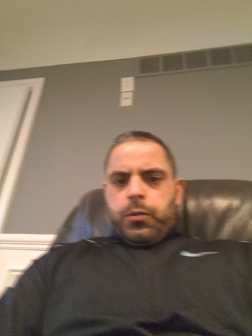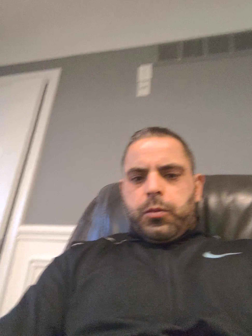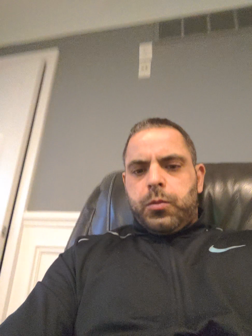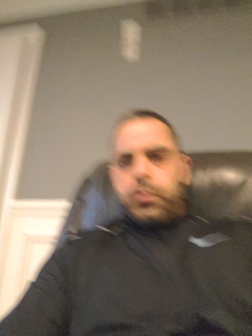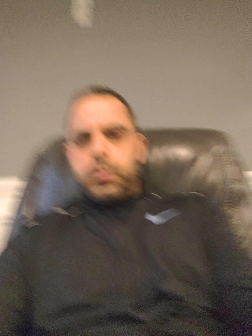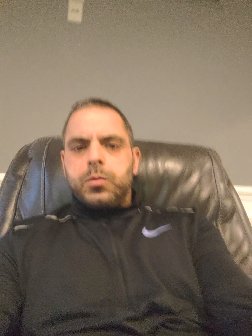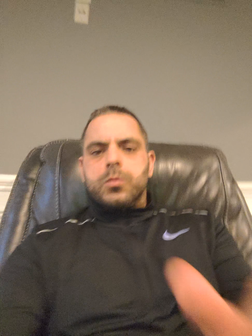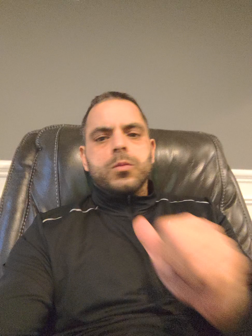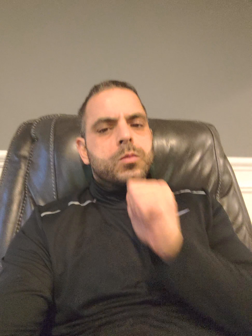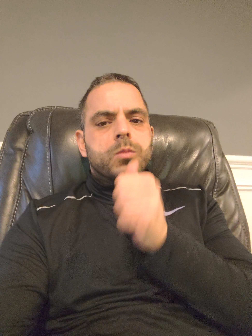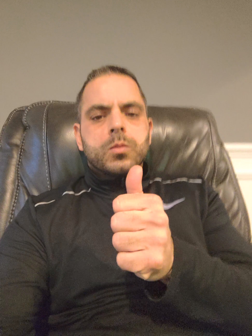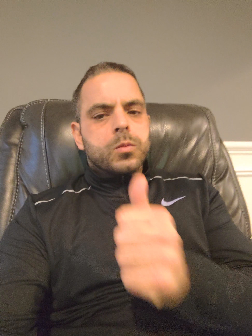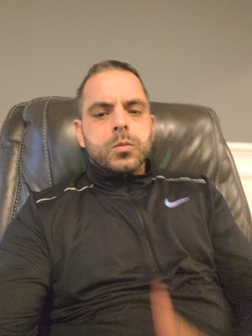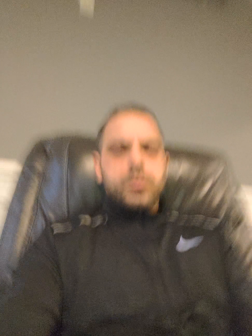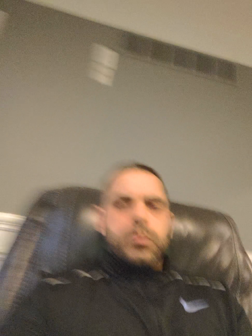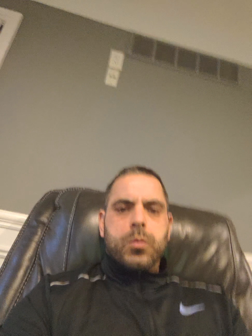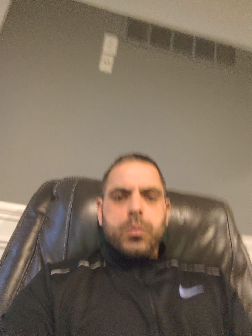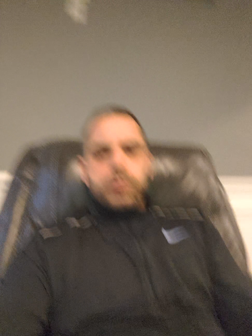not